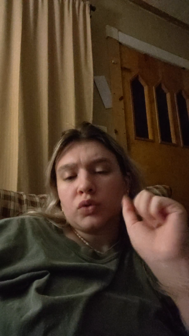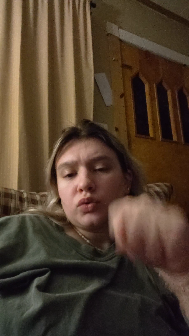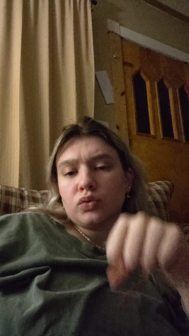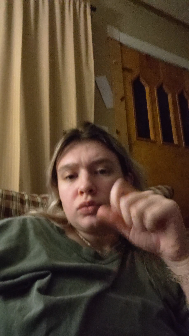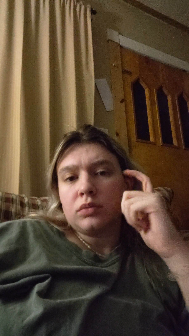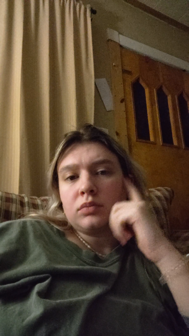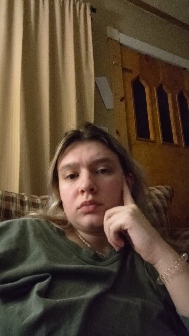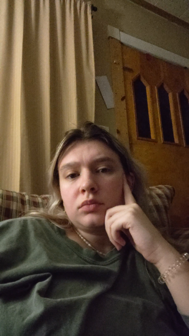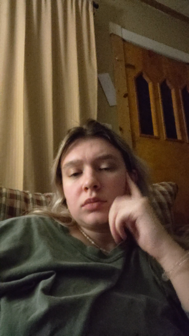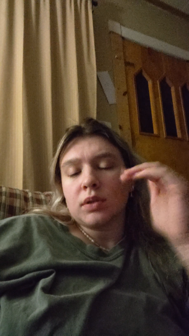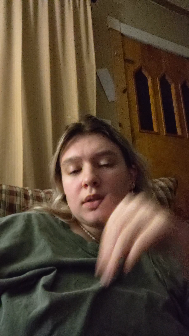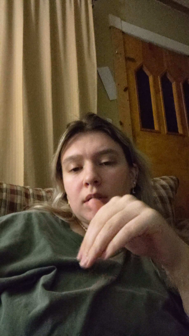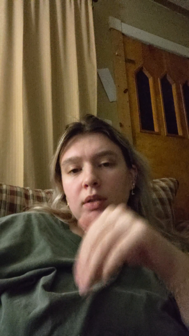night night